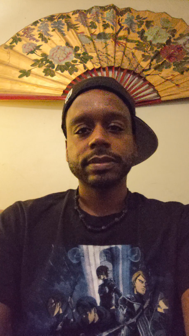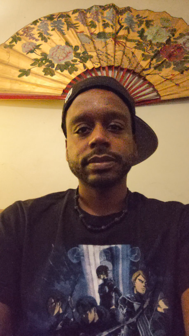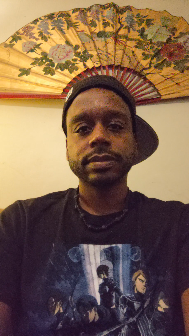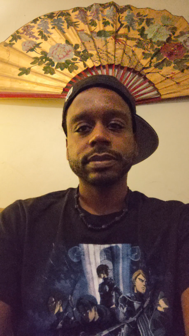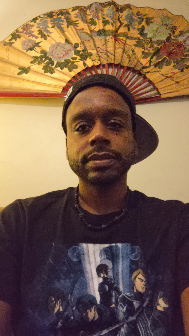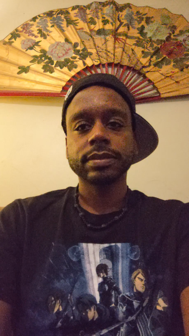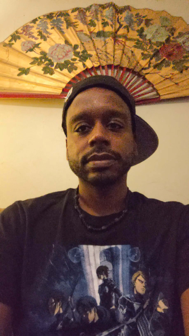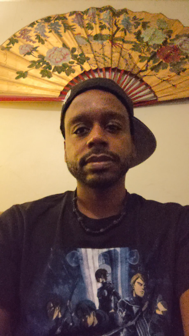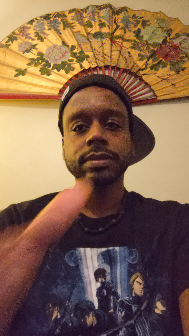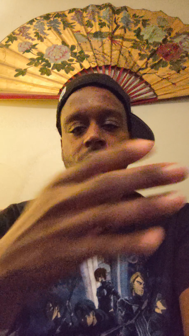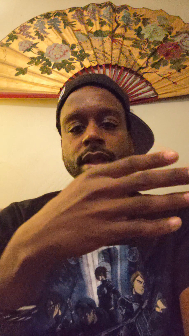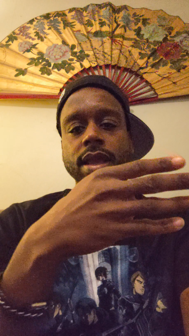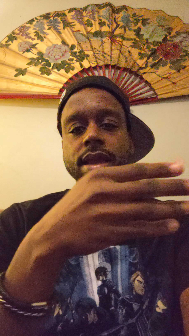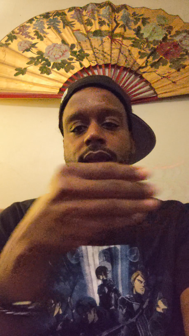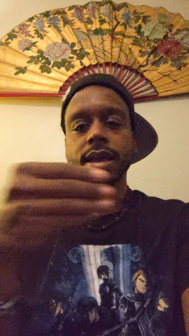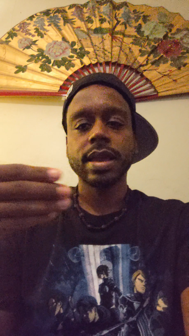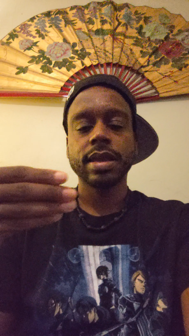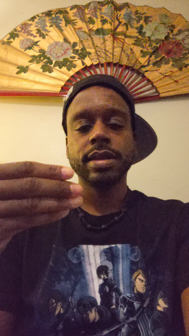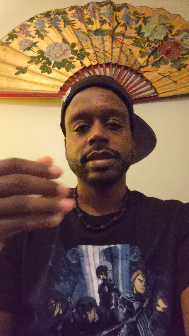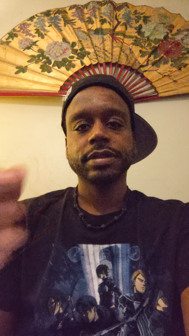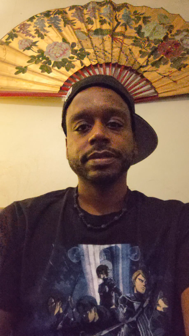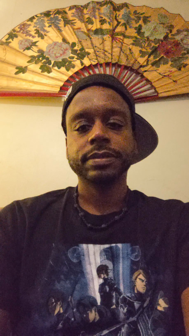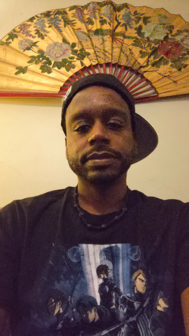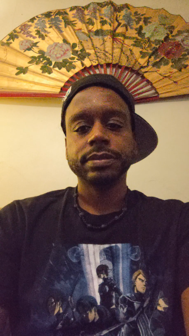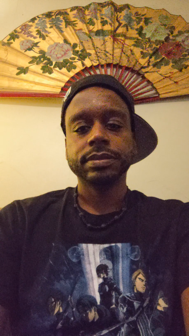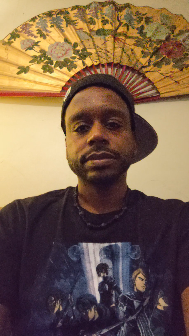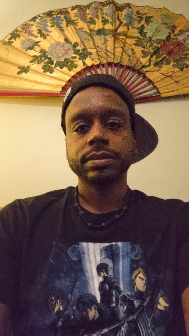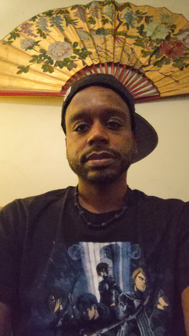and